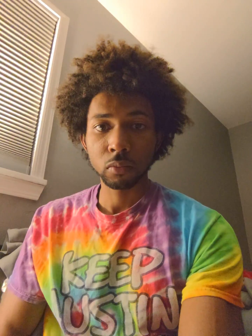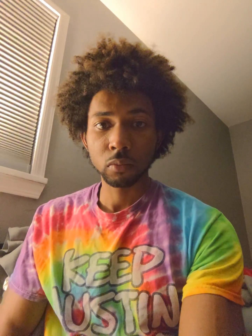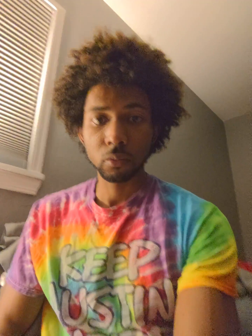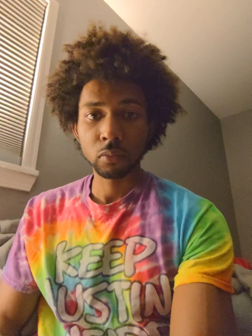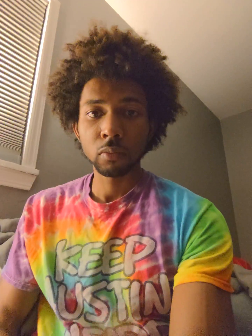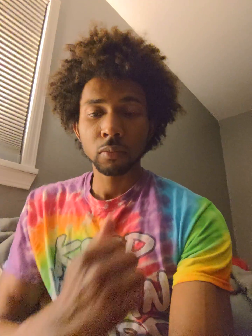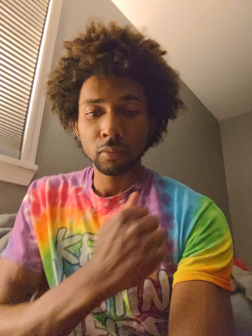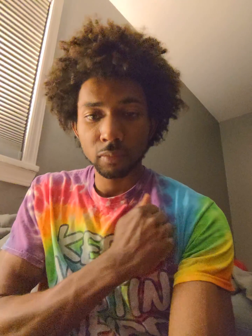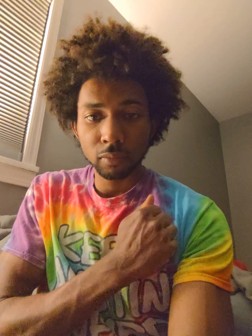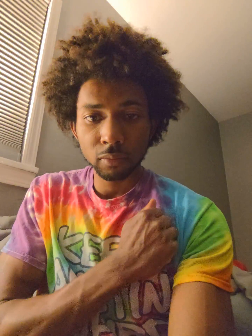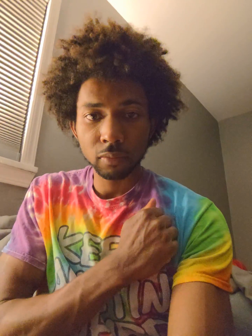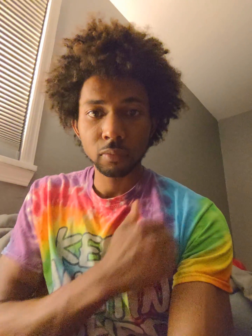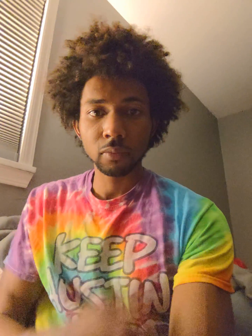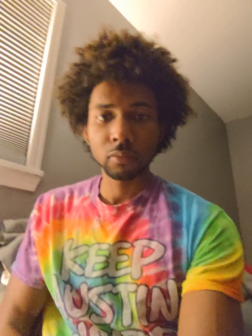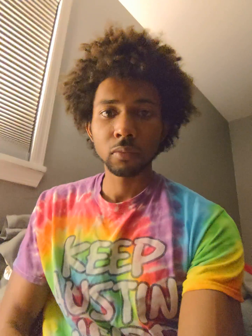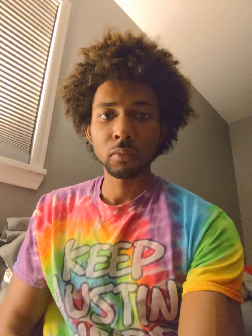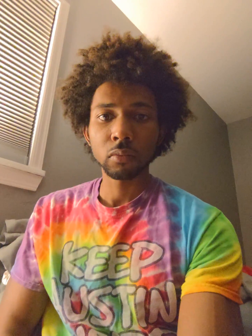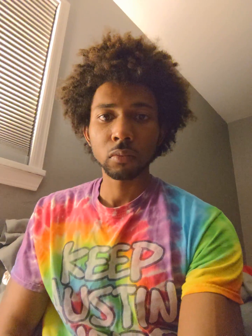hug